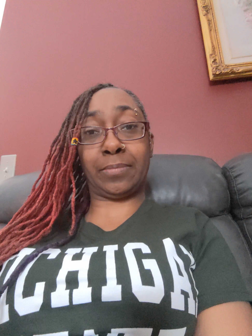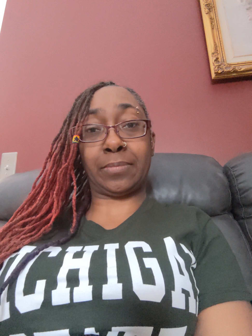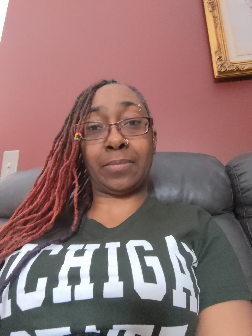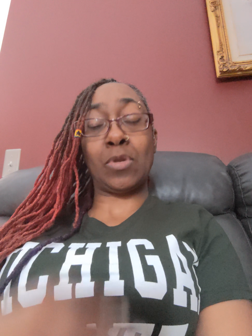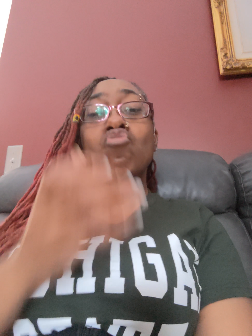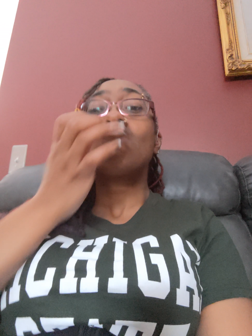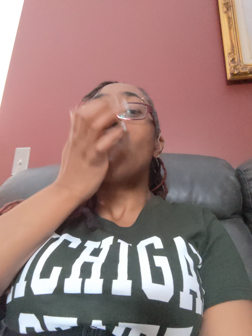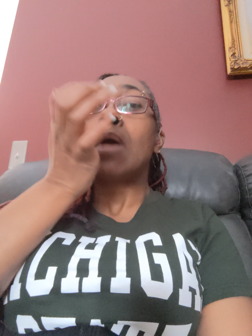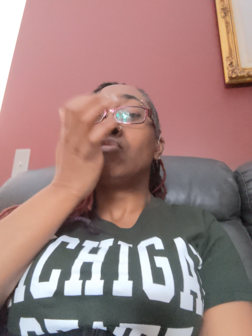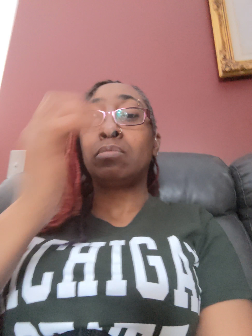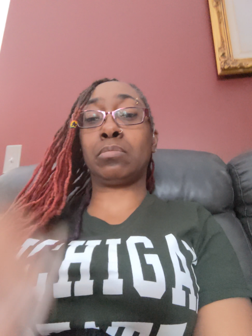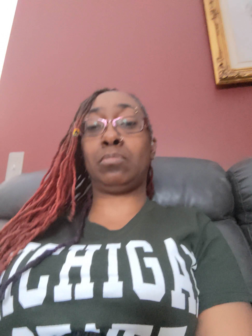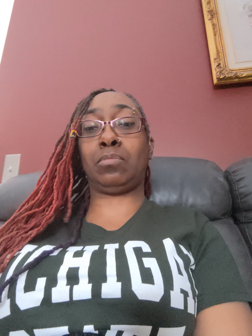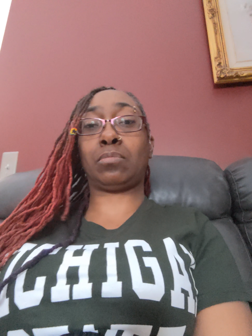grass